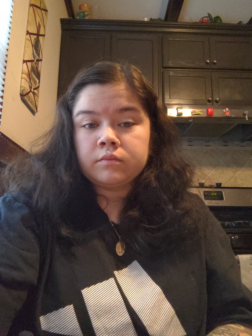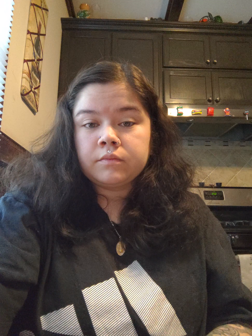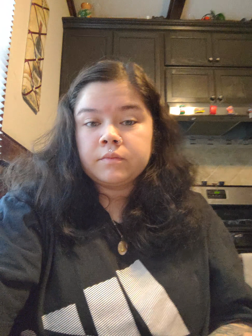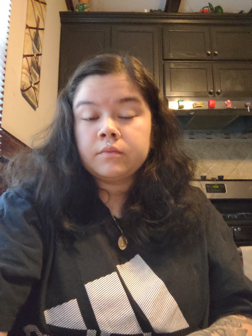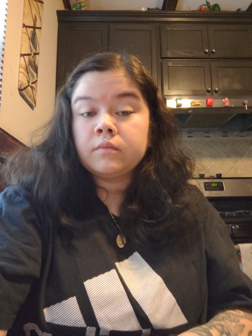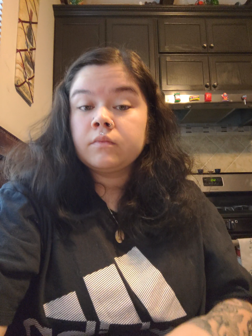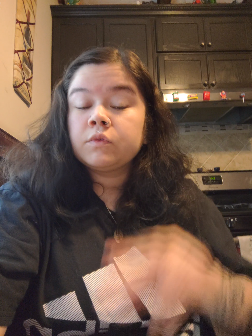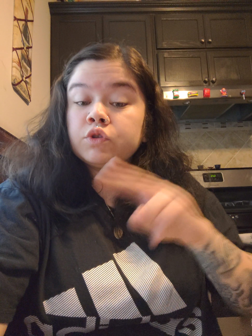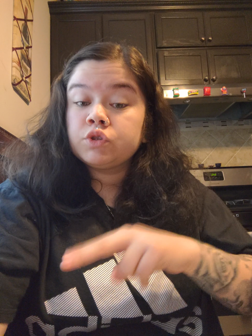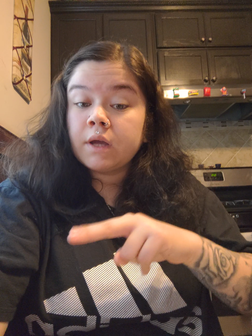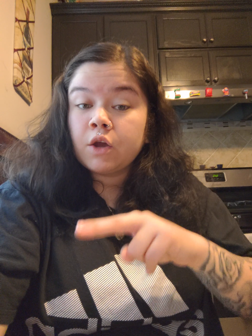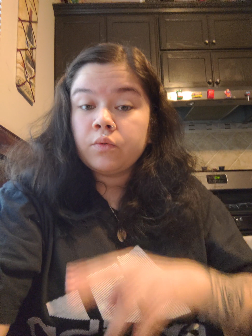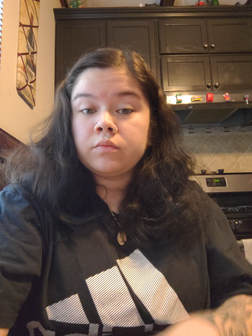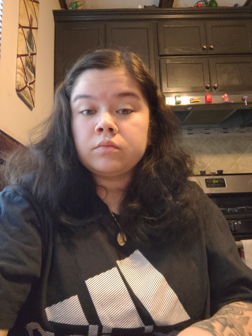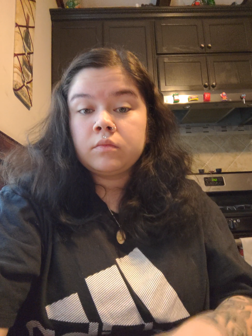chair